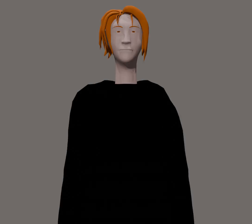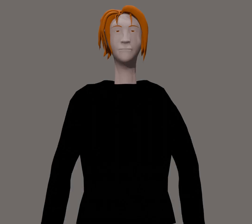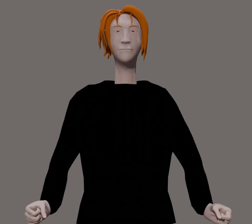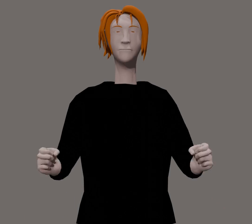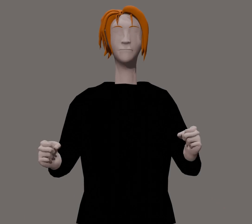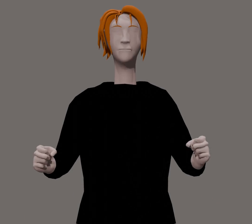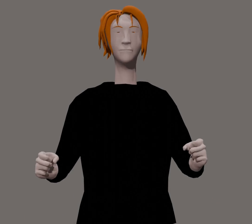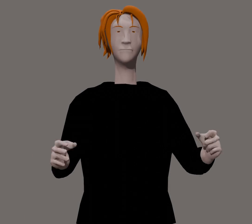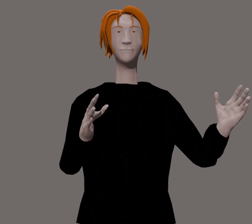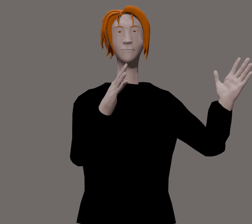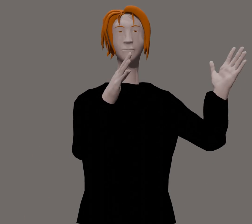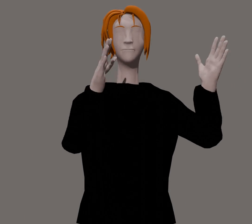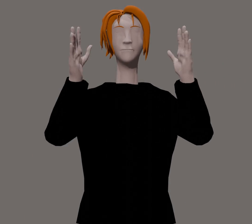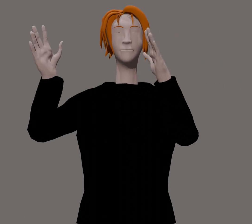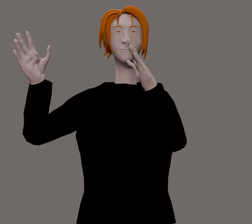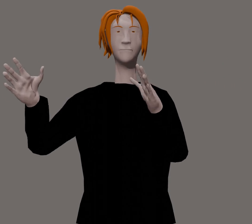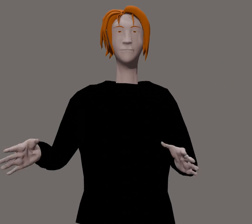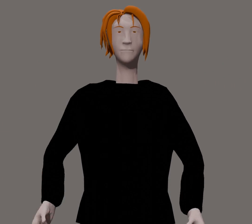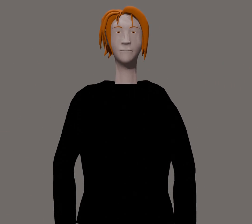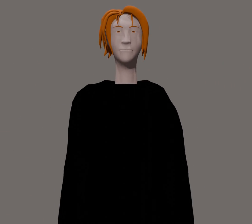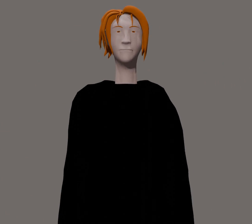Cold Front